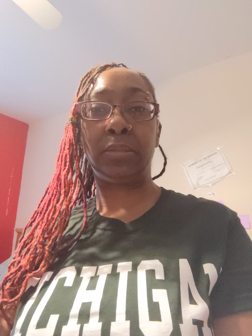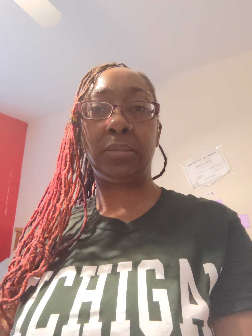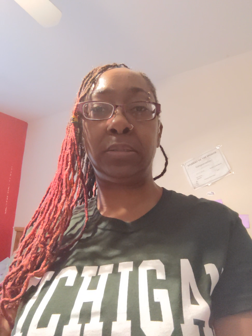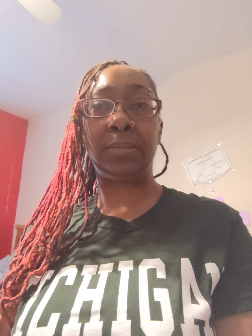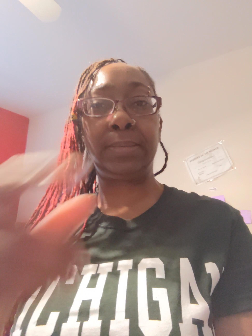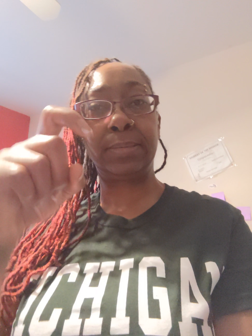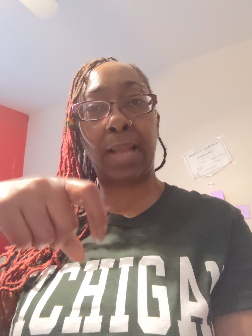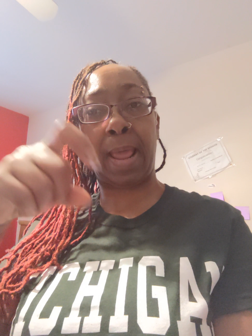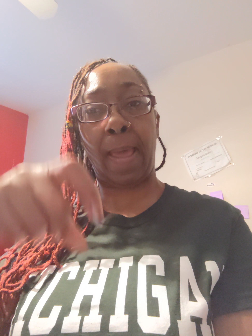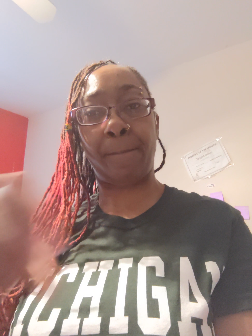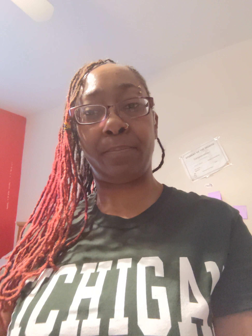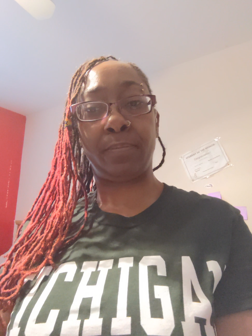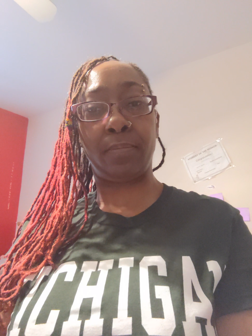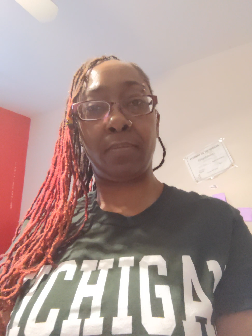time